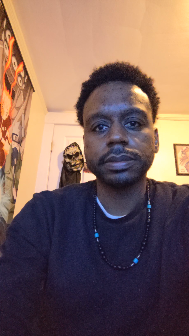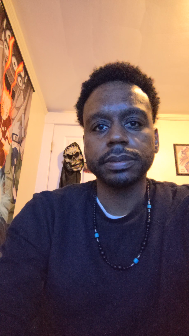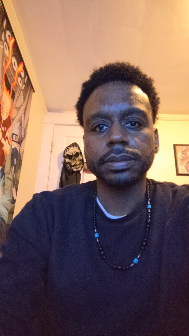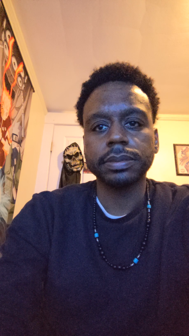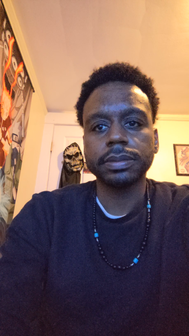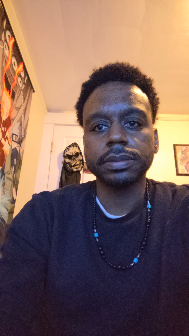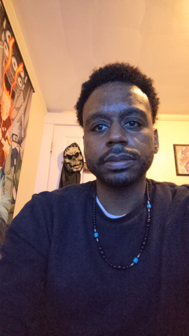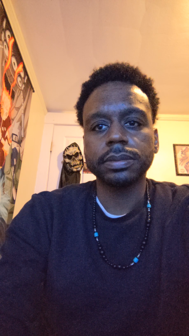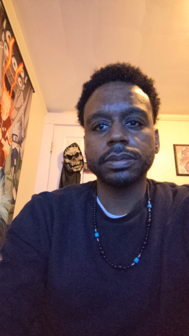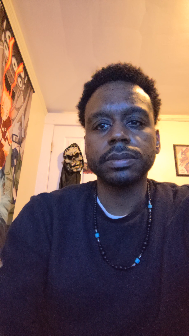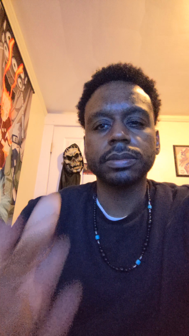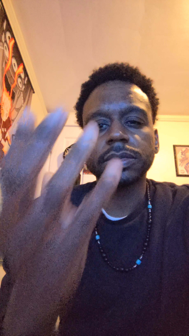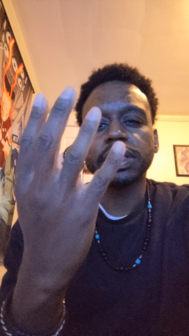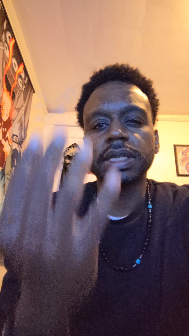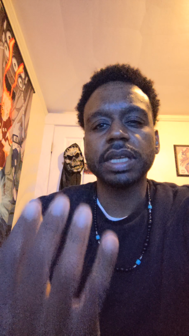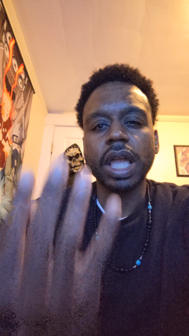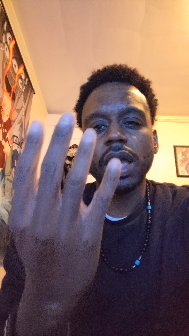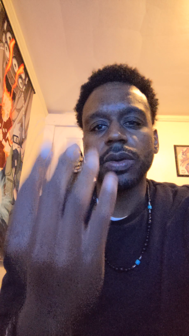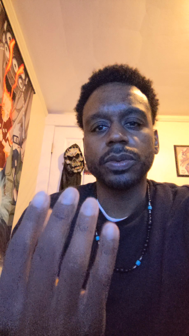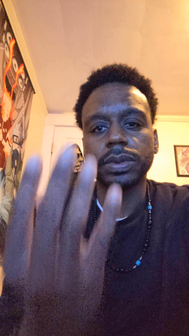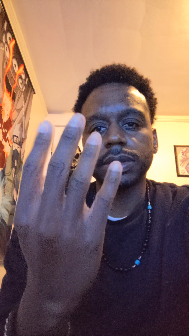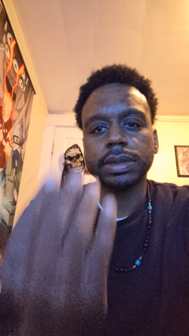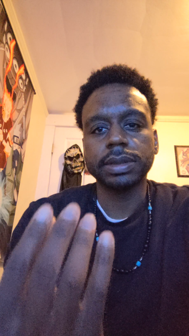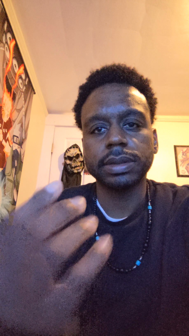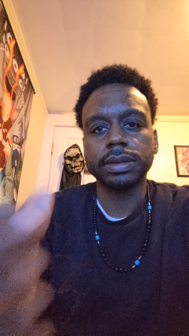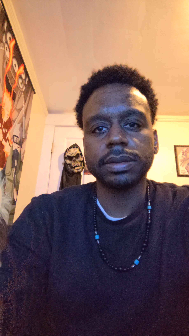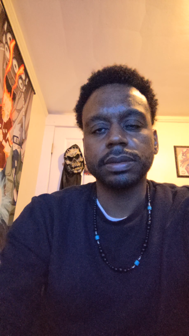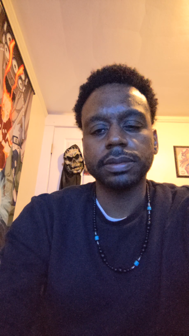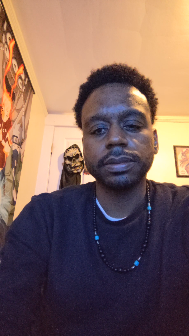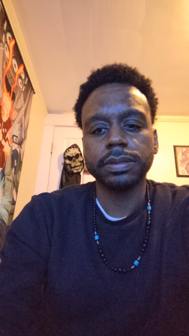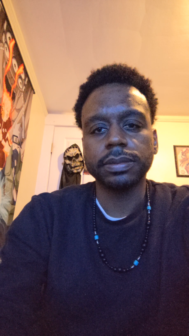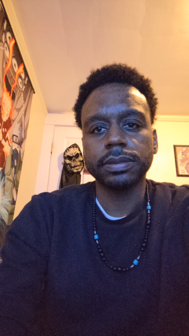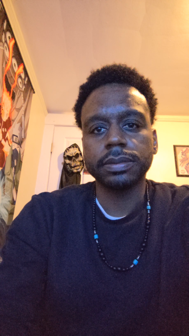gentle